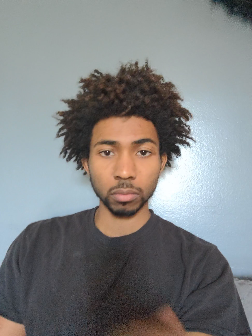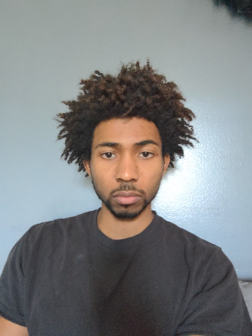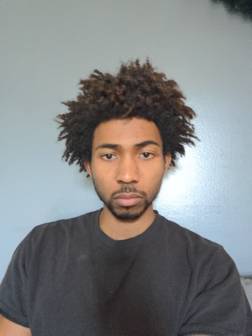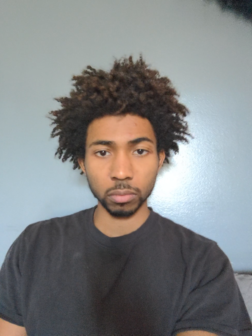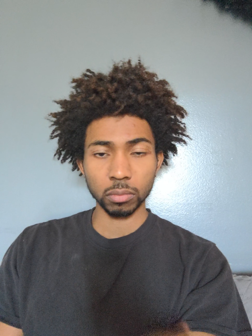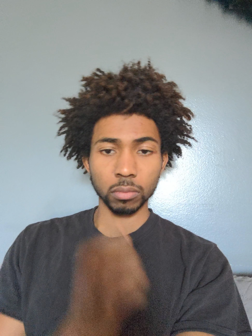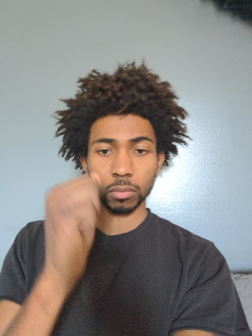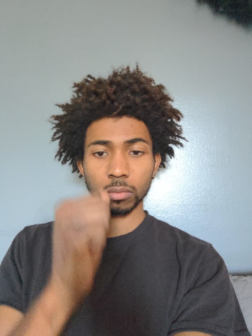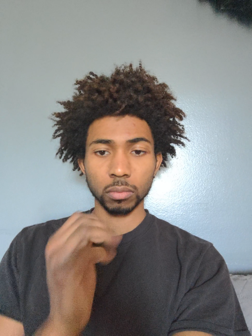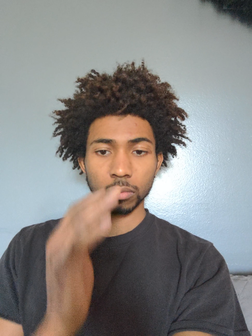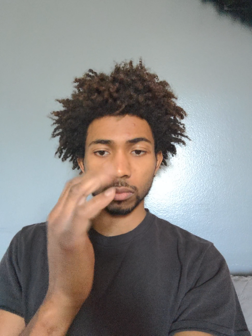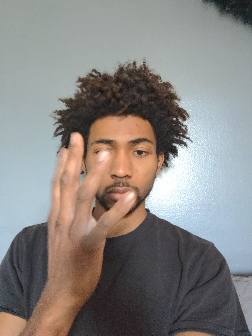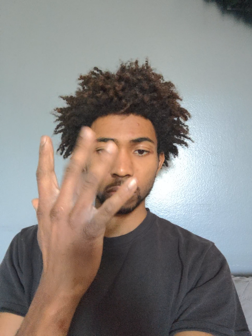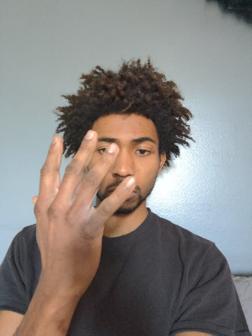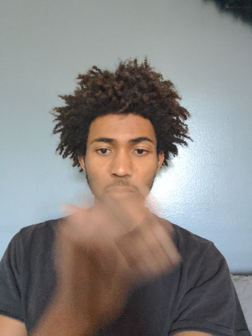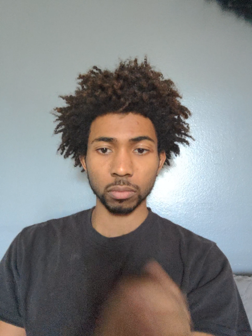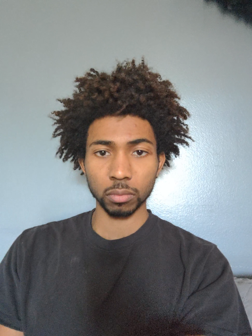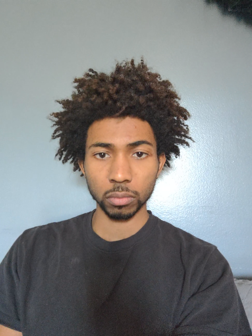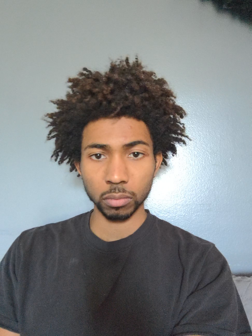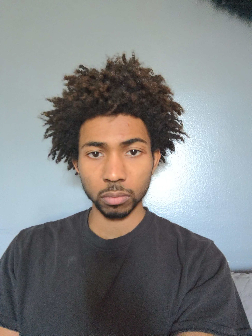mitten